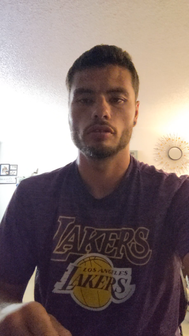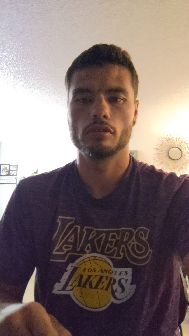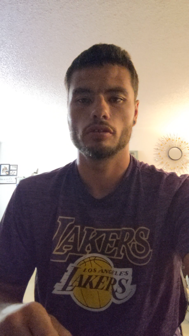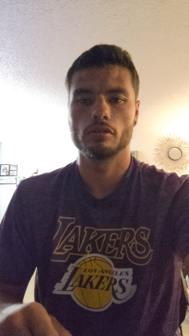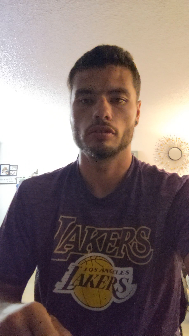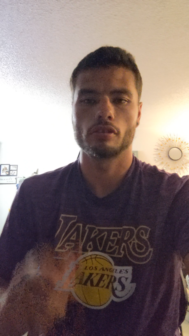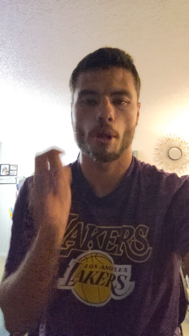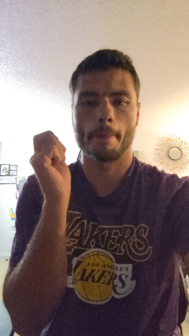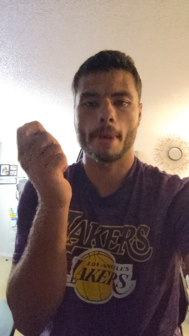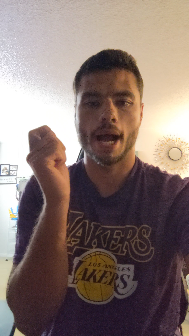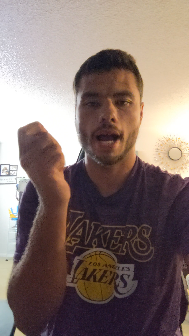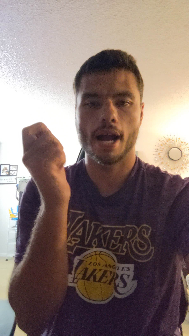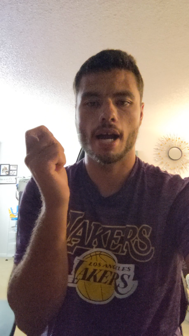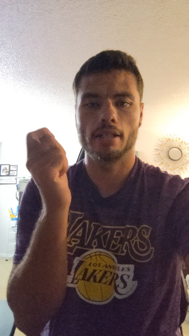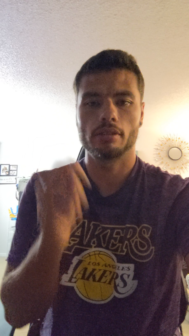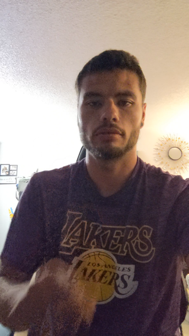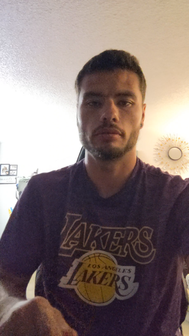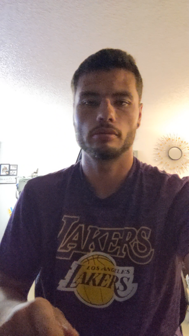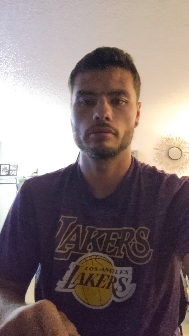bat